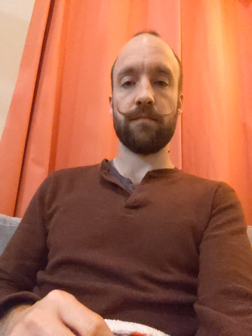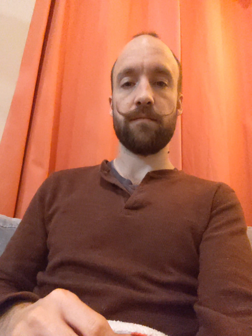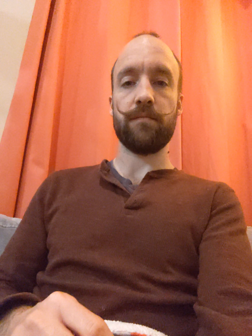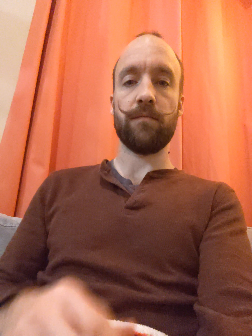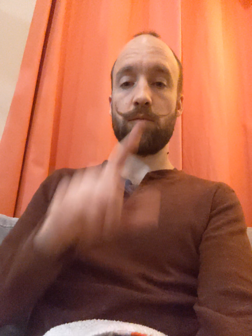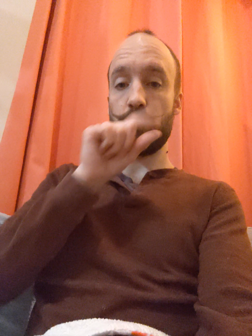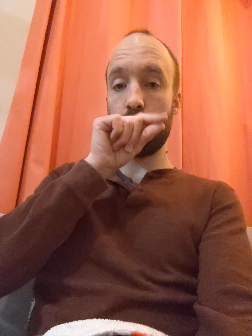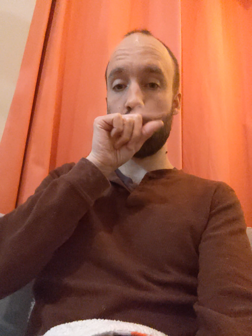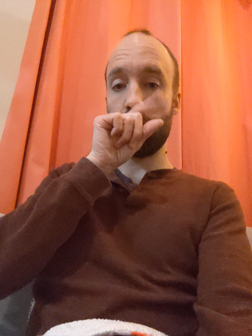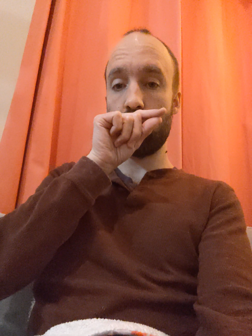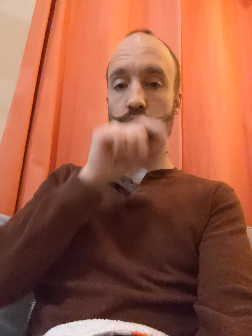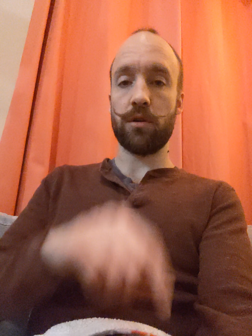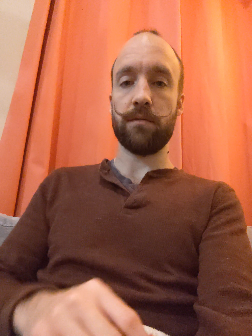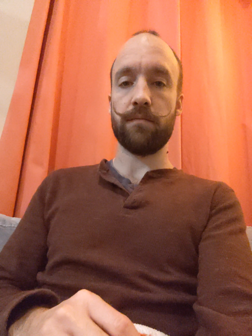bird